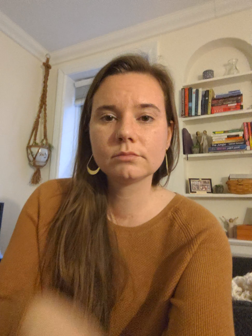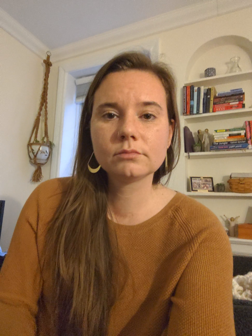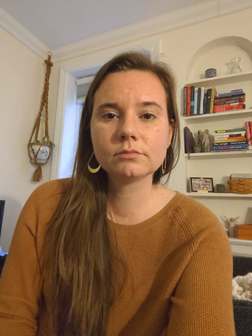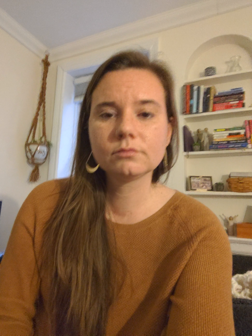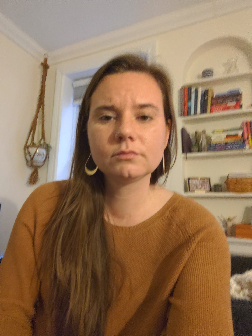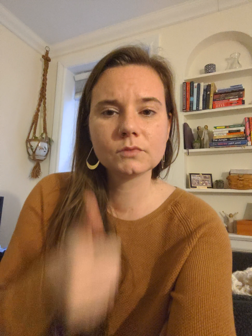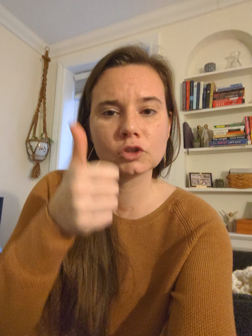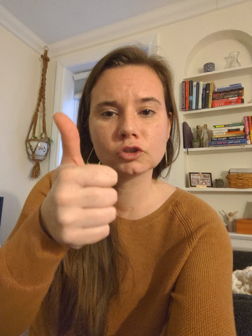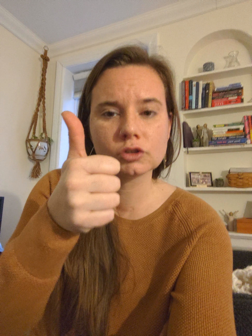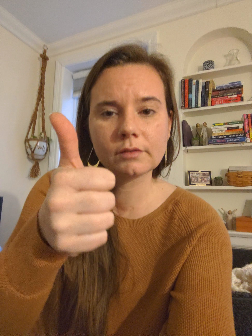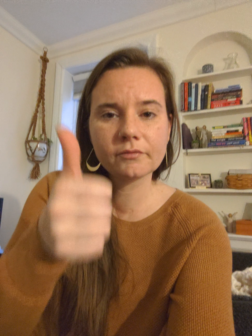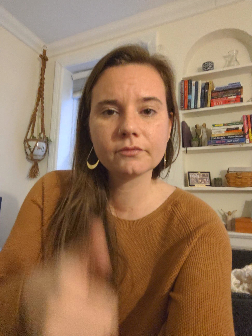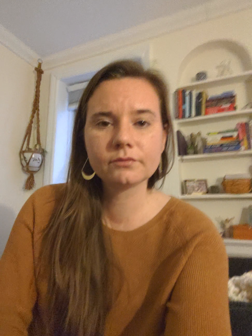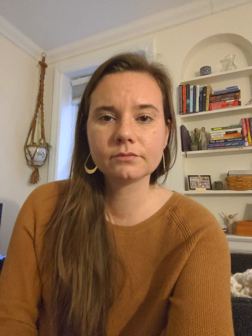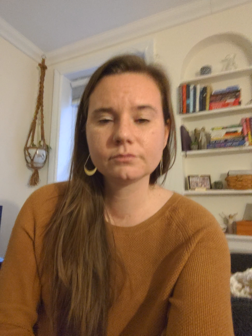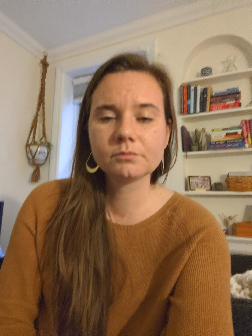yourself